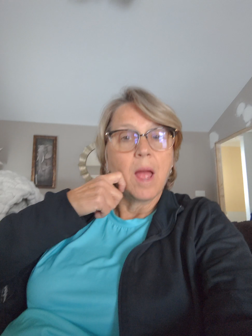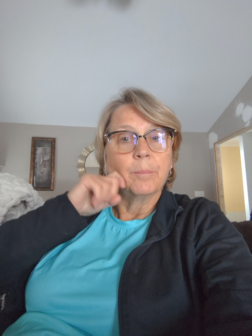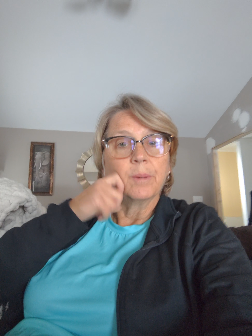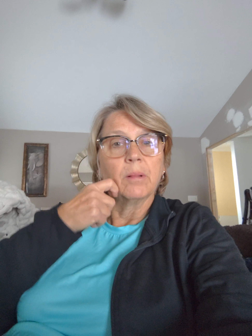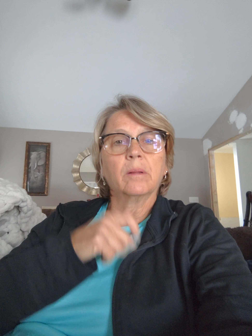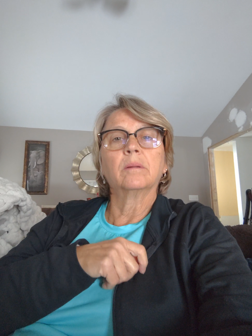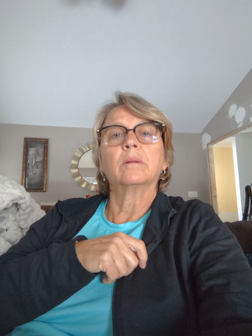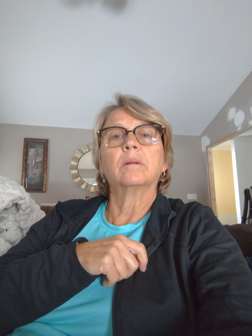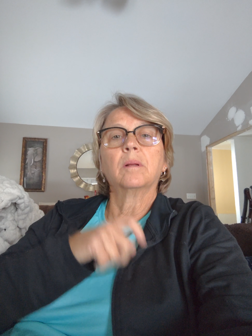apple